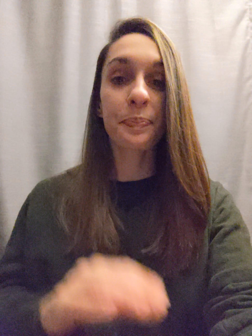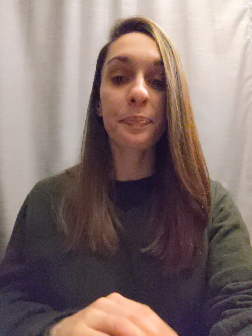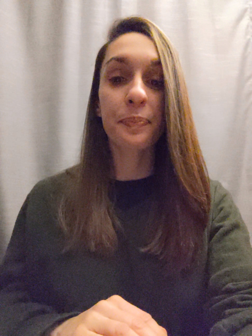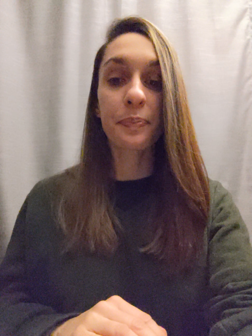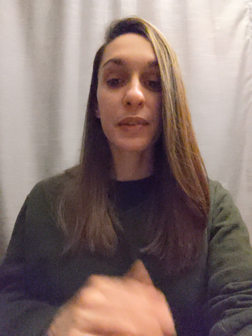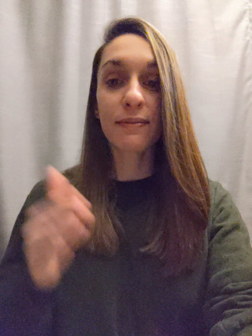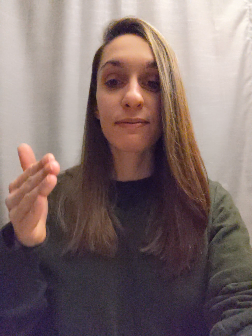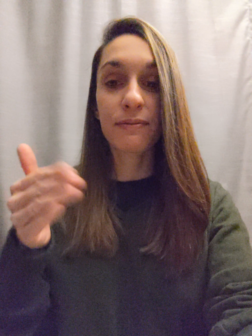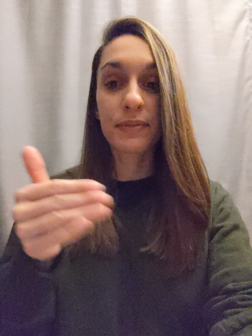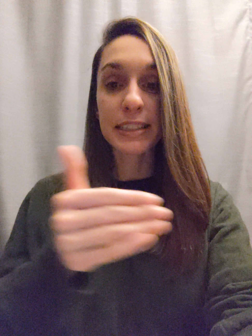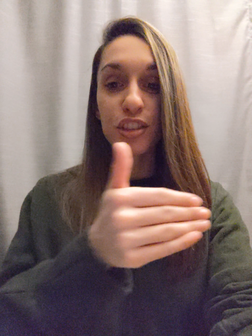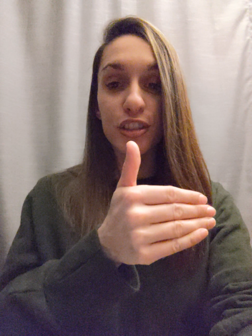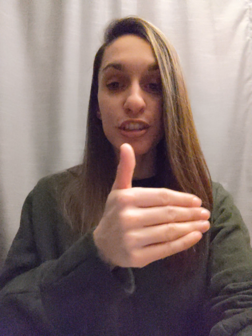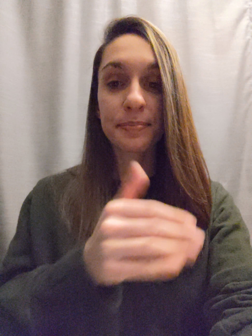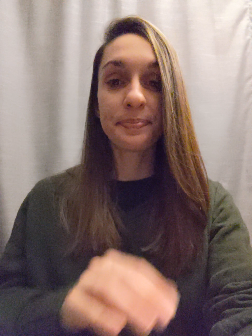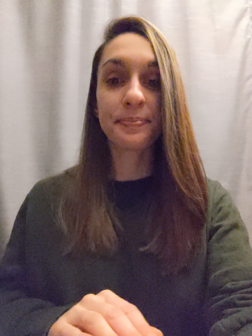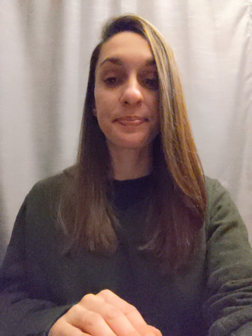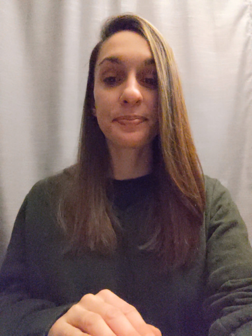fish